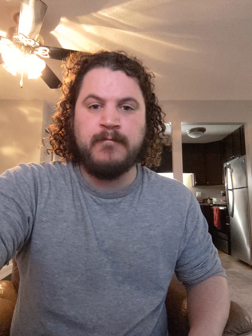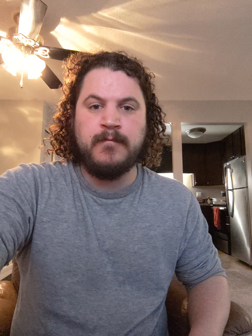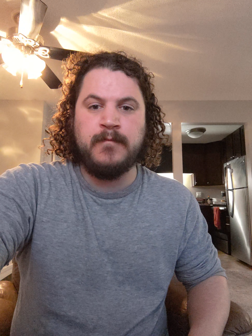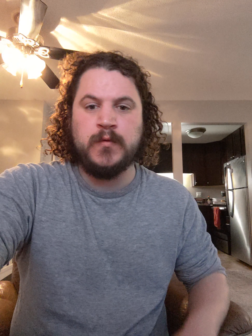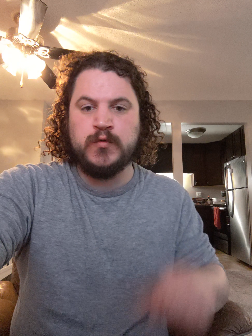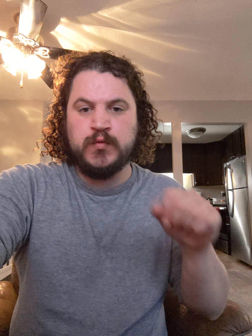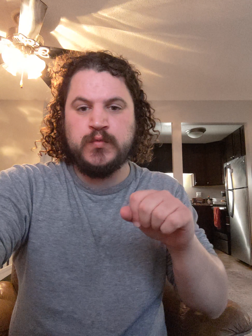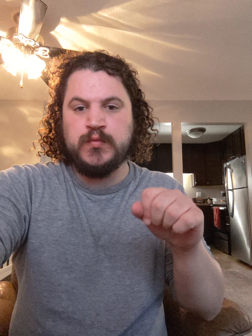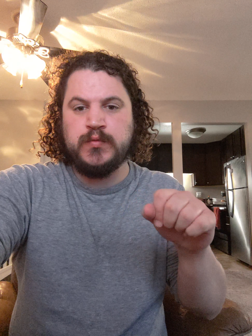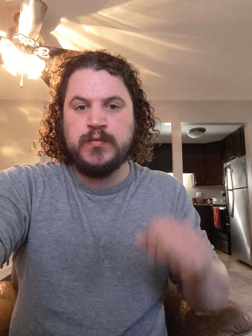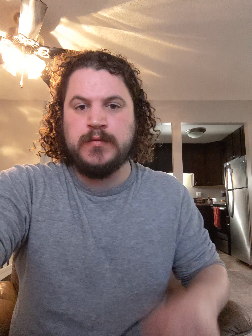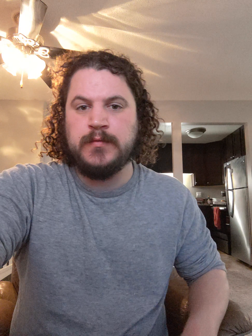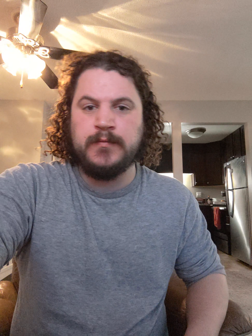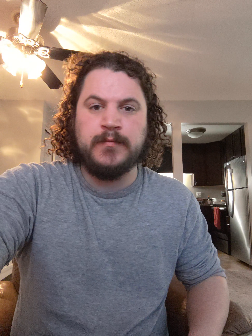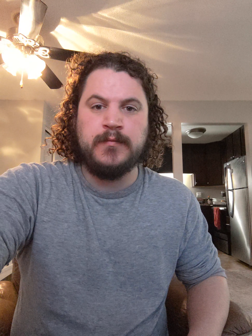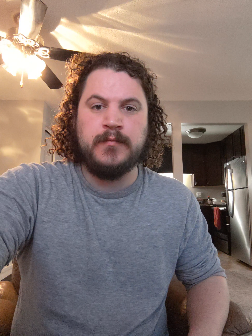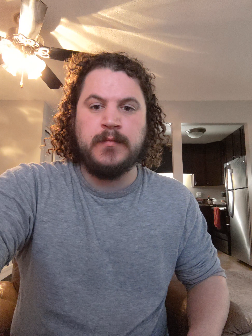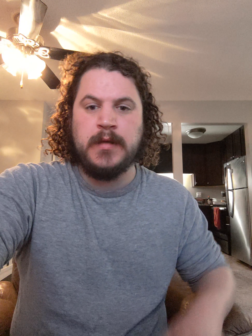shoe